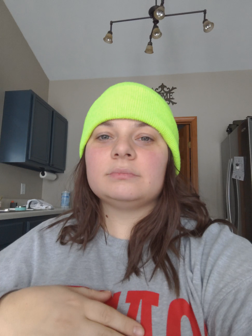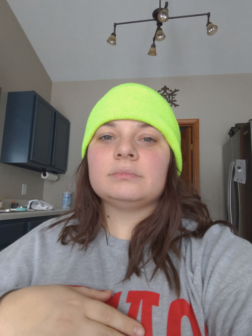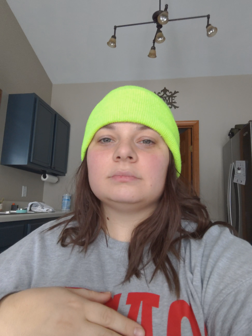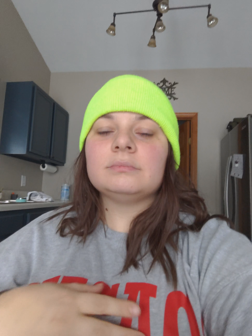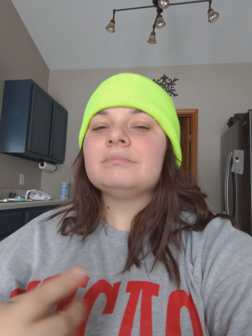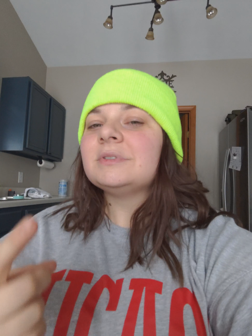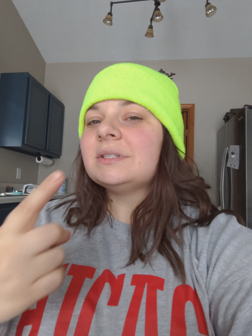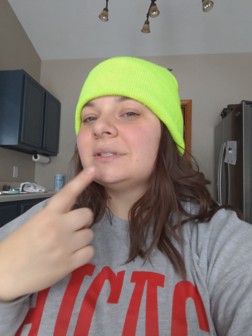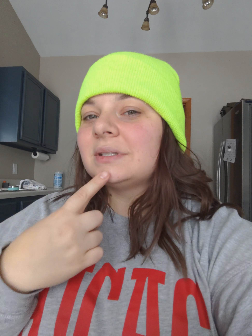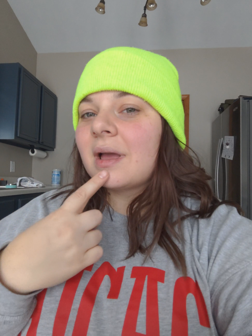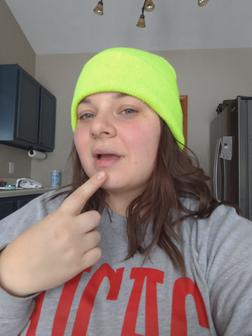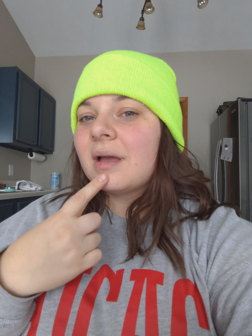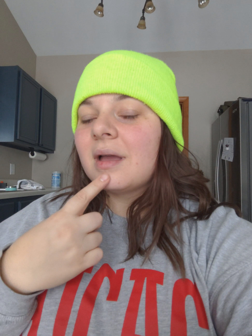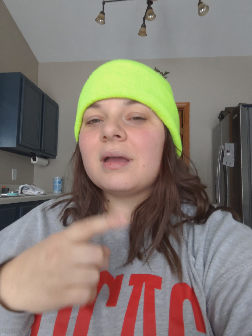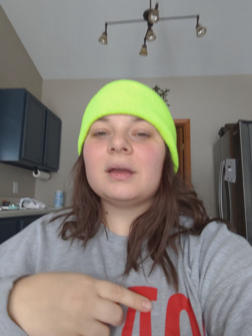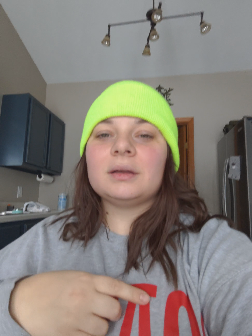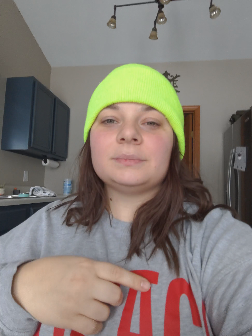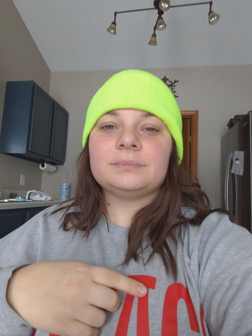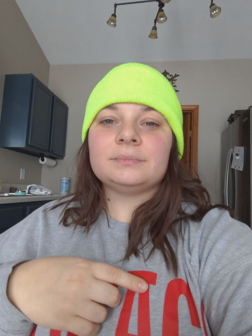say